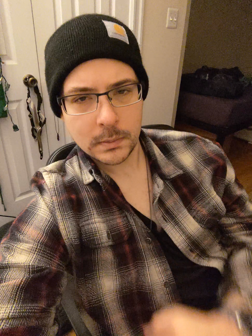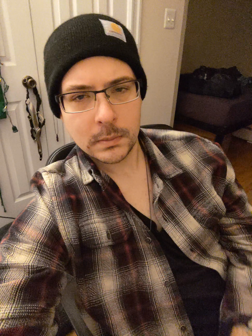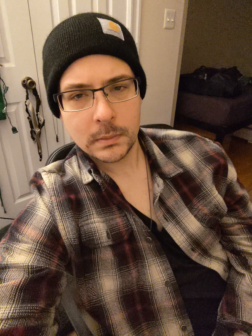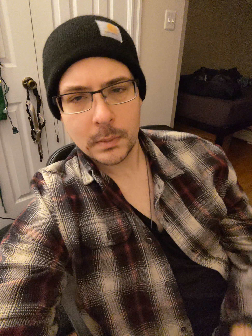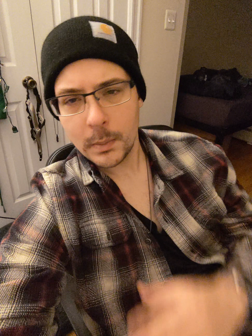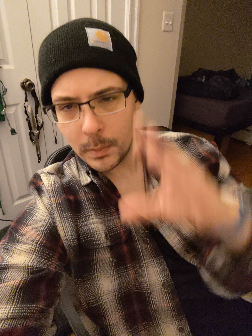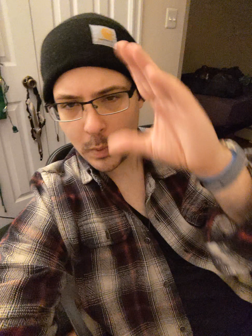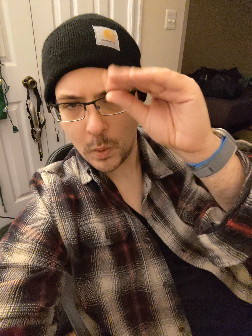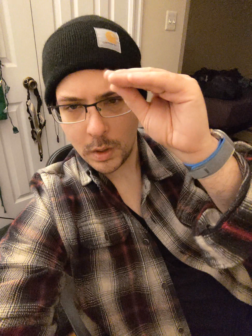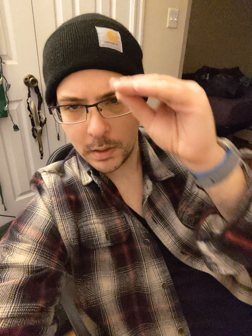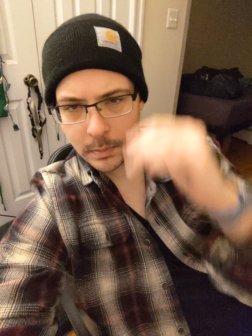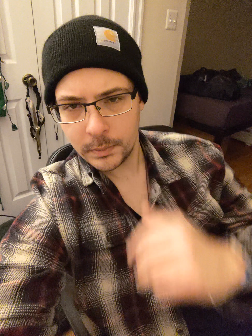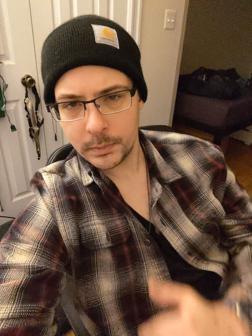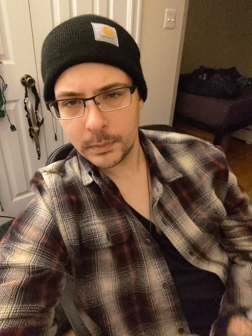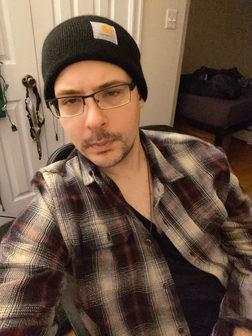boy